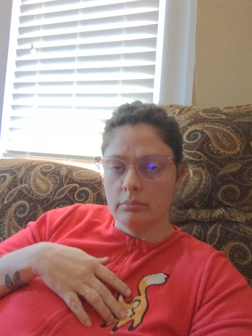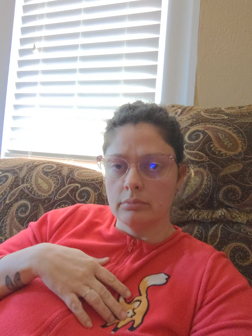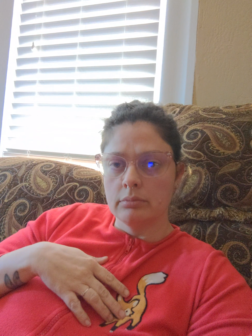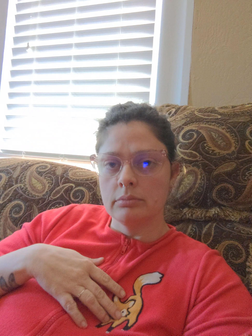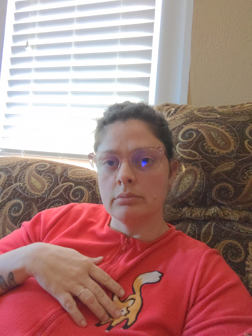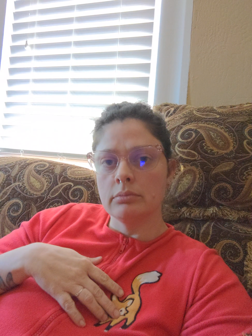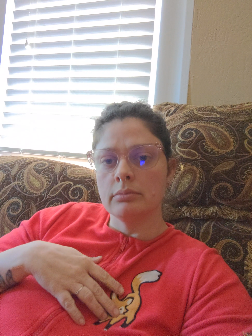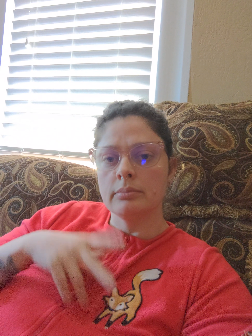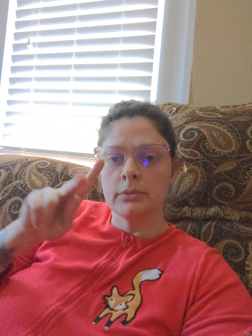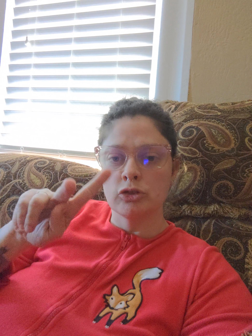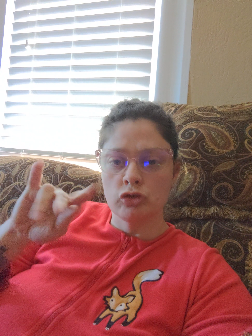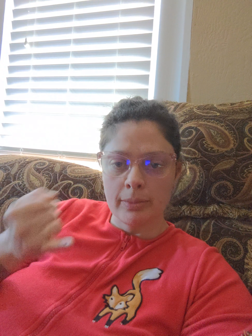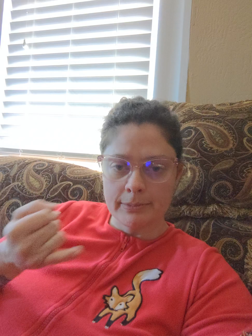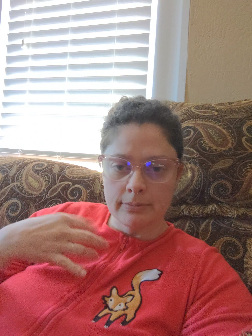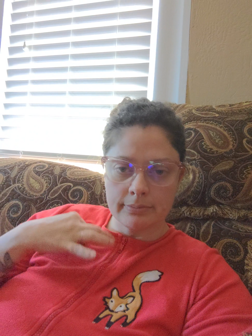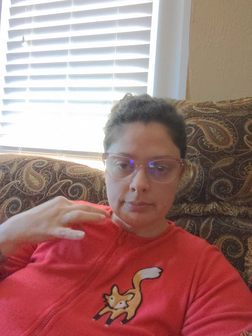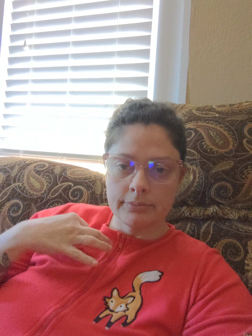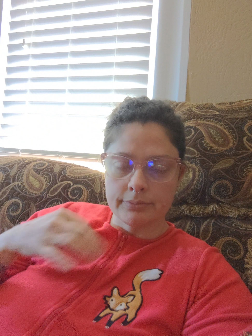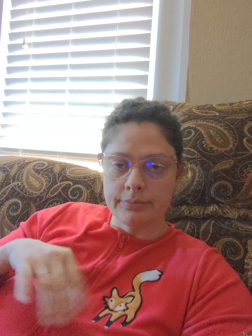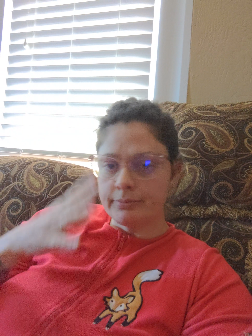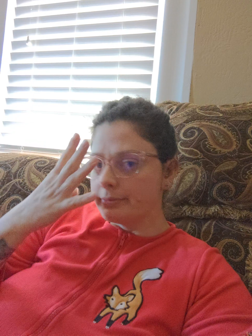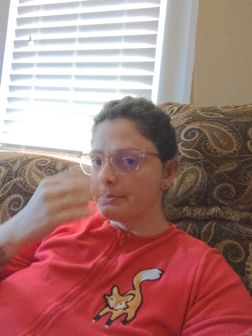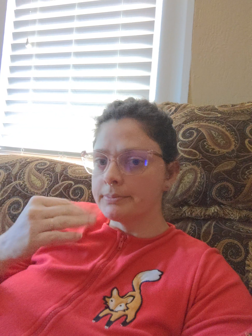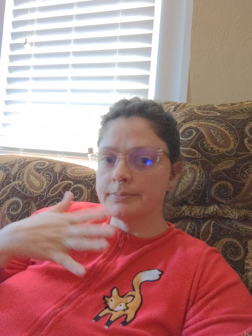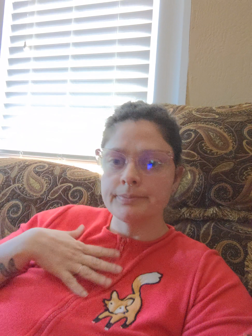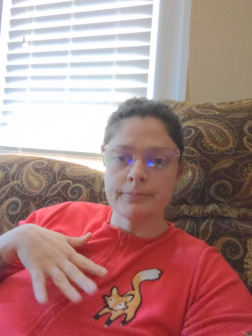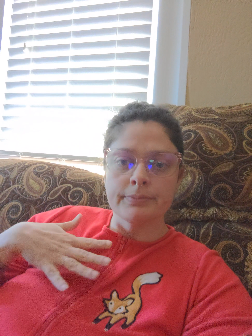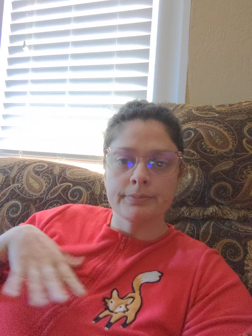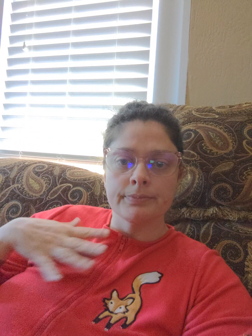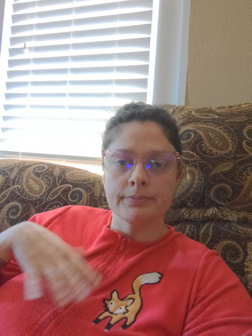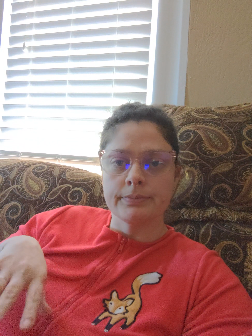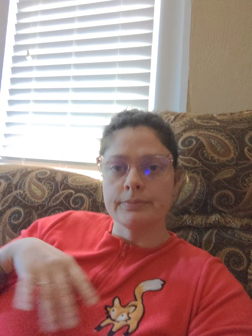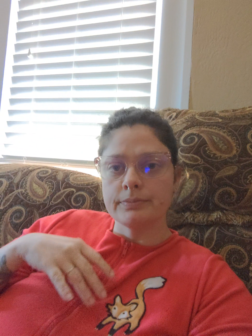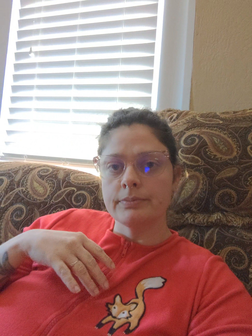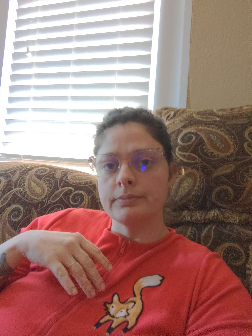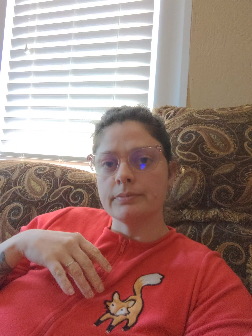pajamas